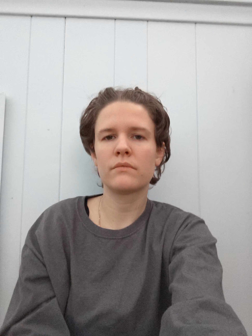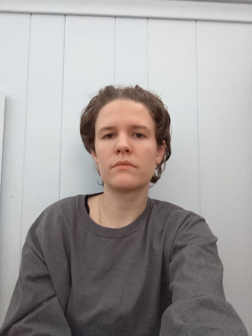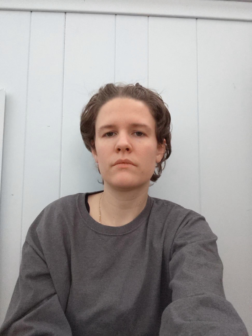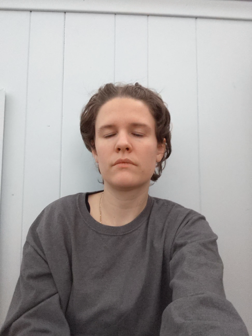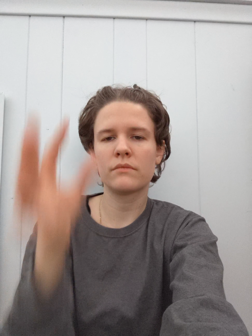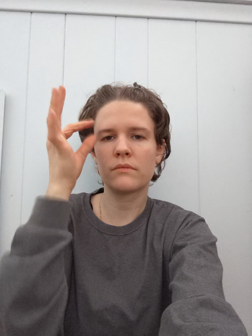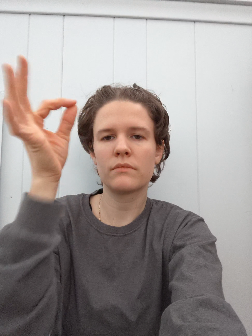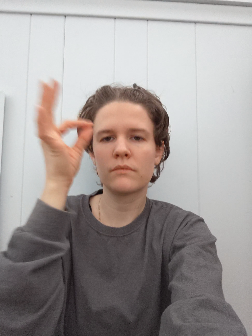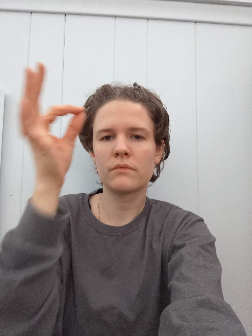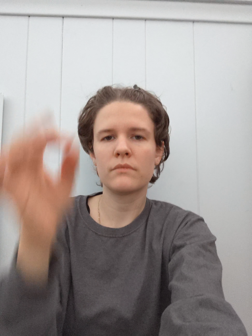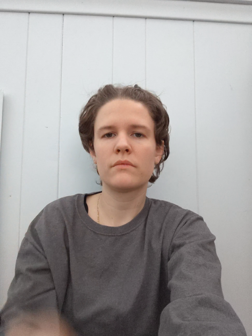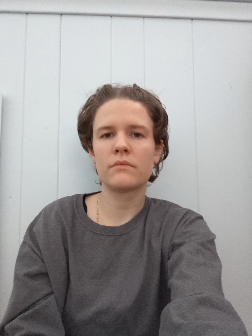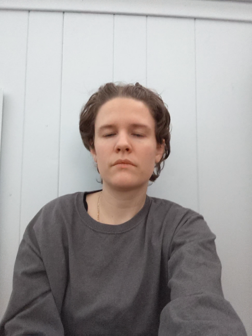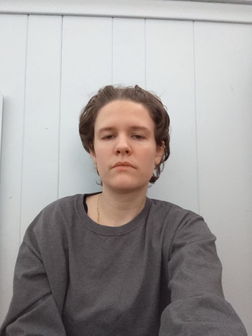hair